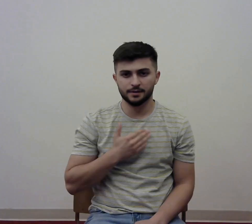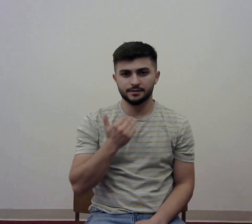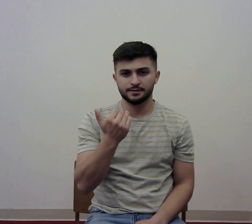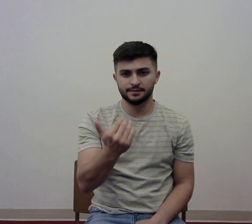siz